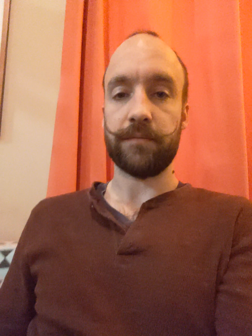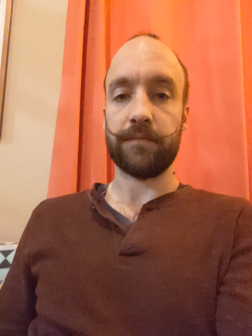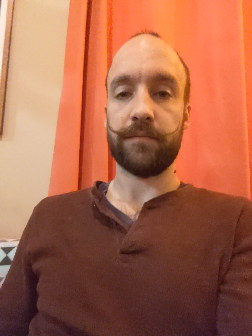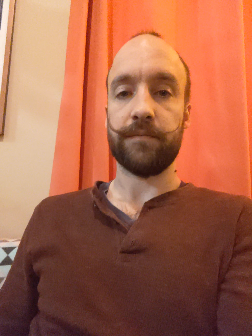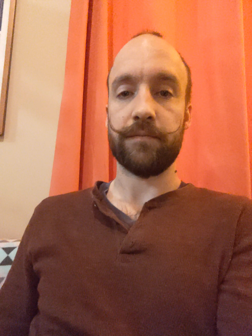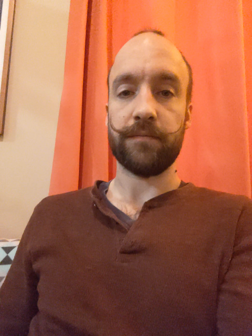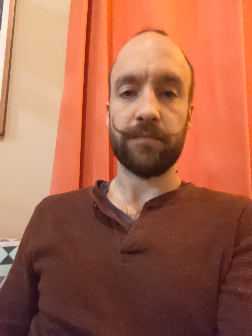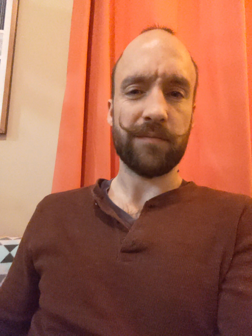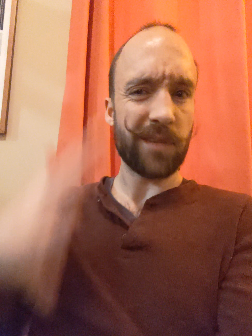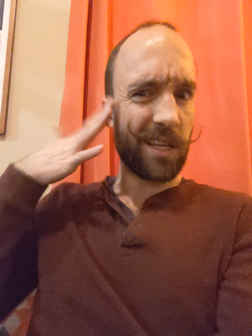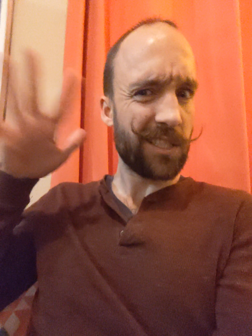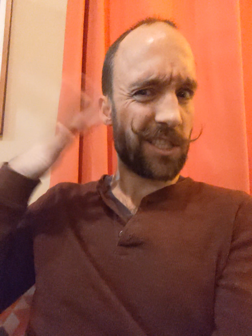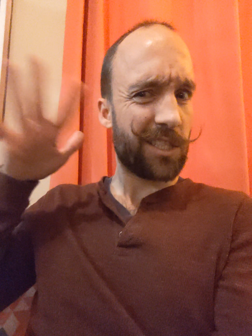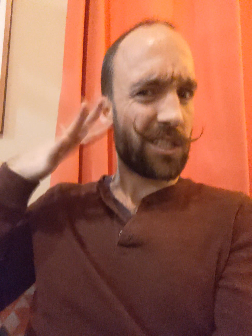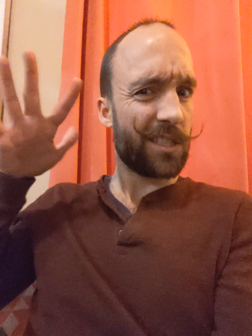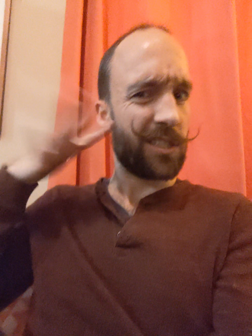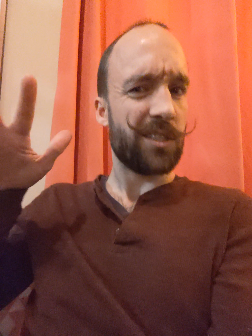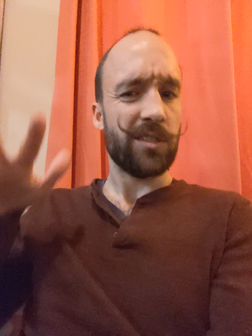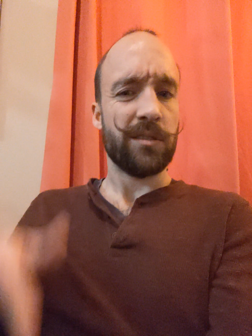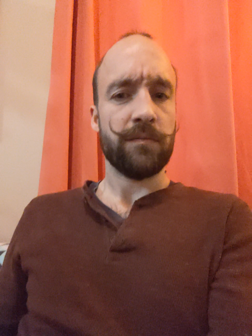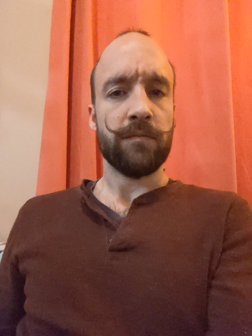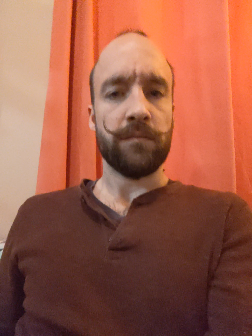noisy